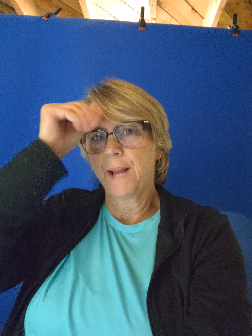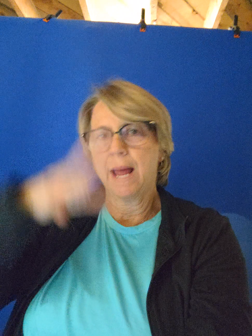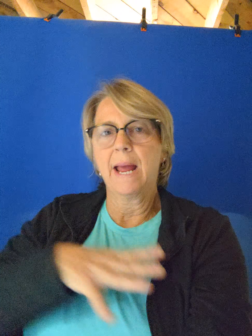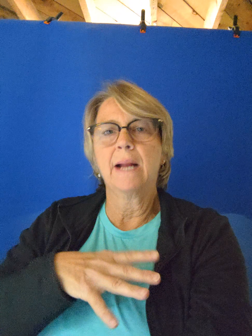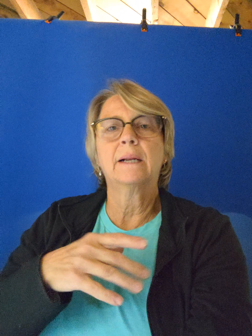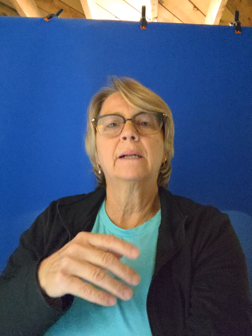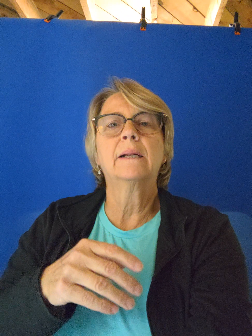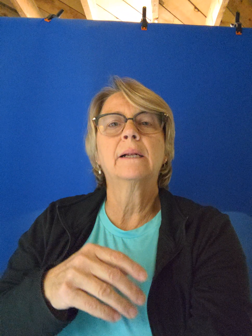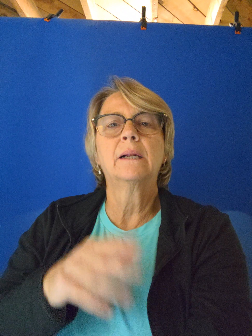man